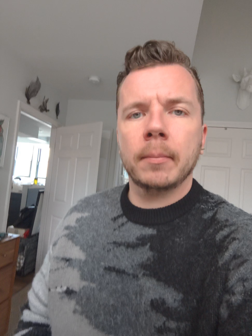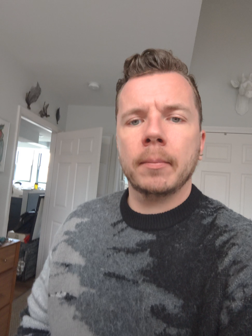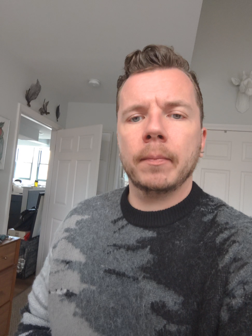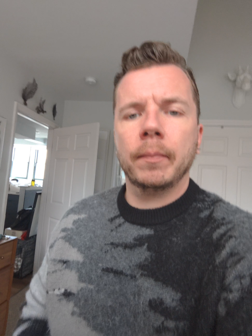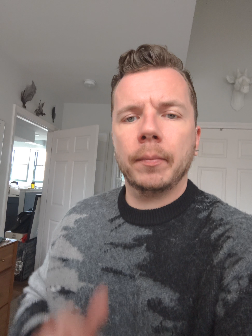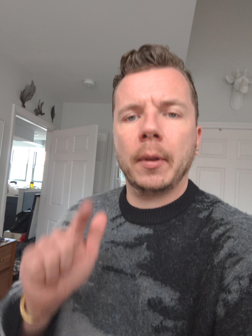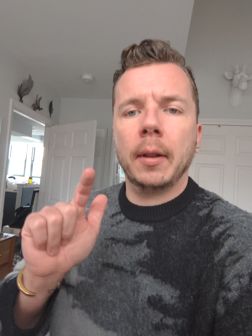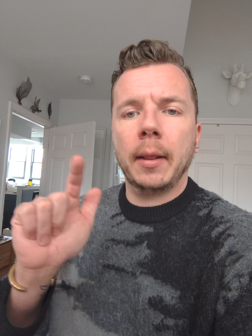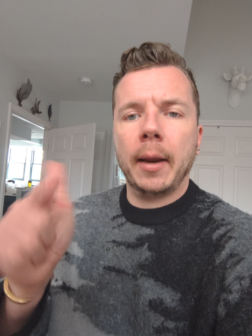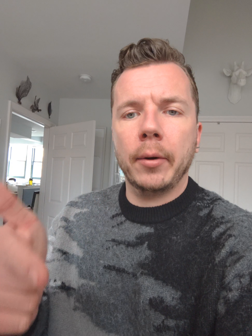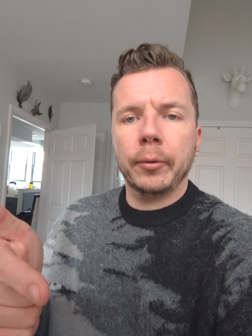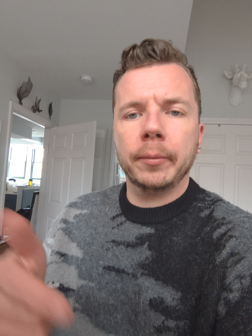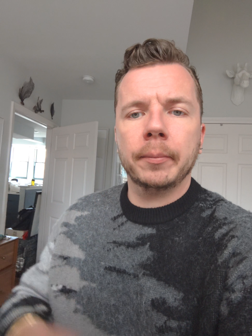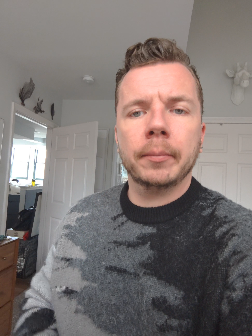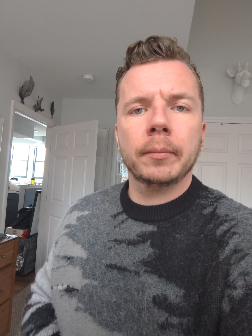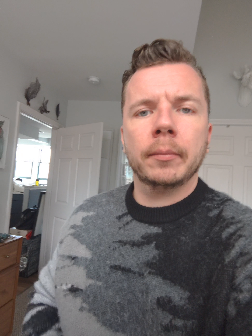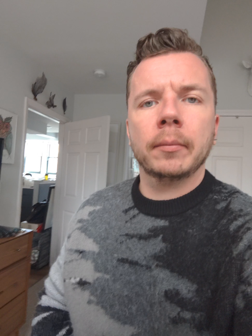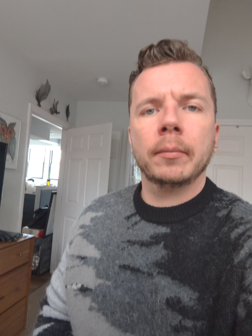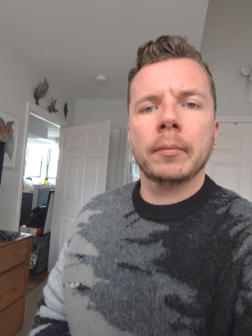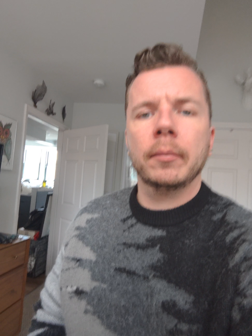later